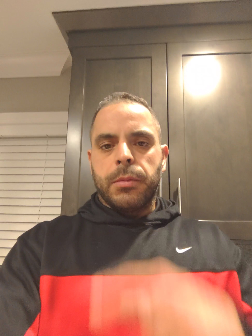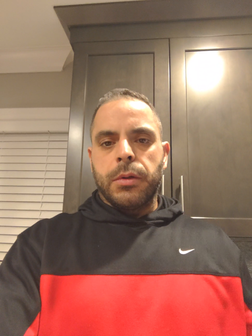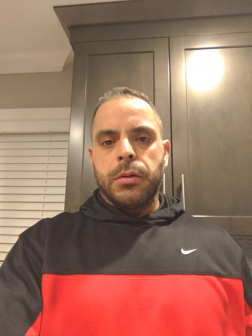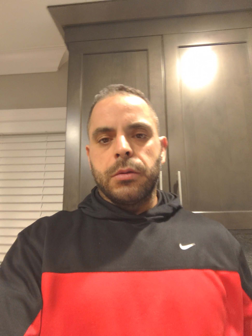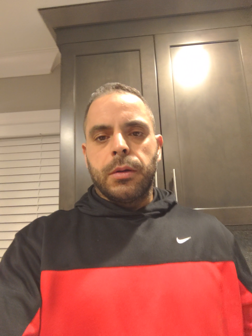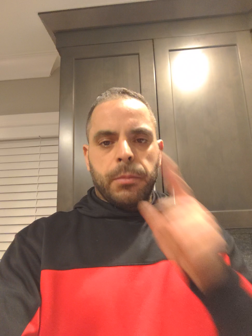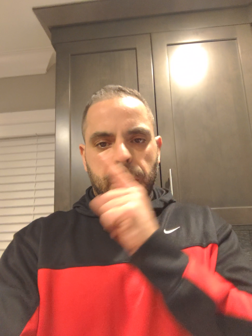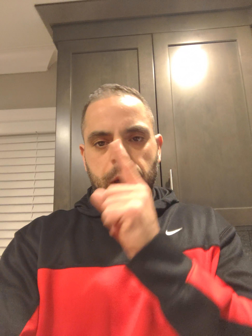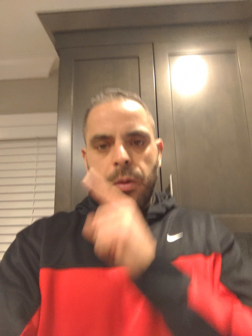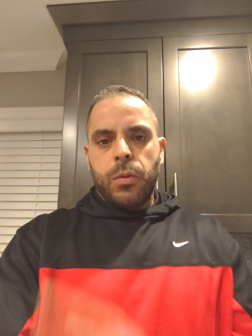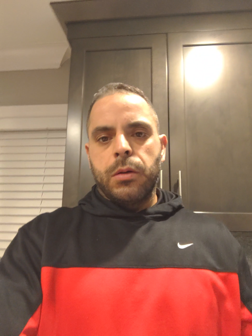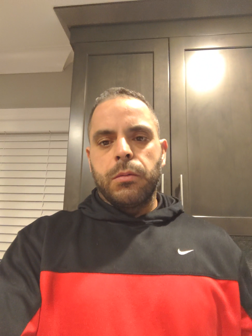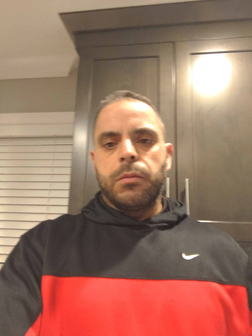mouse